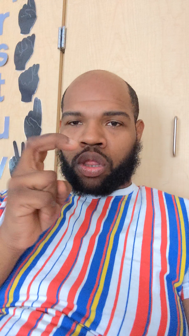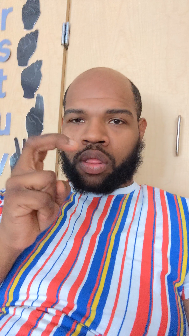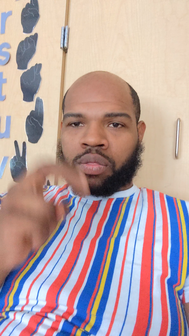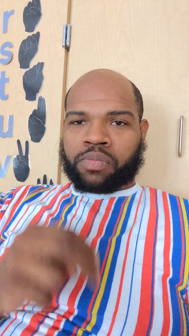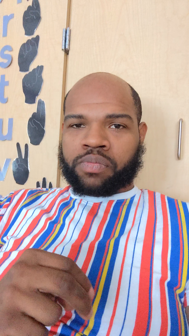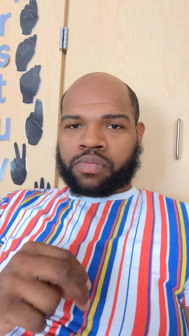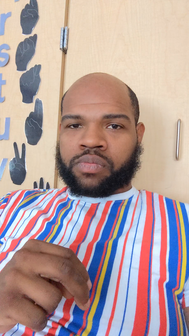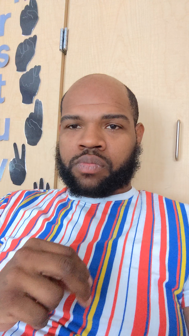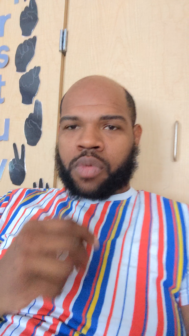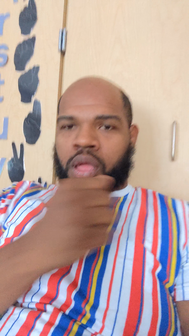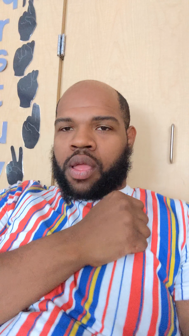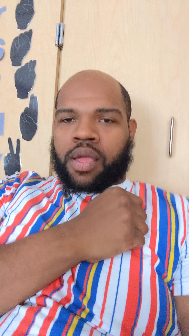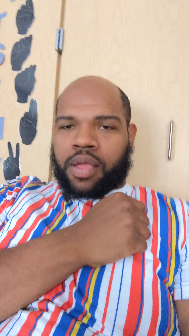hug